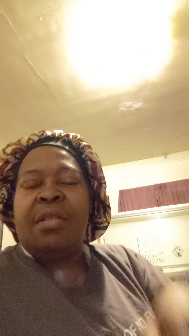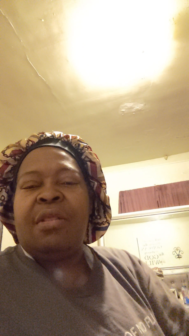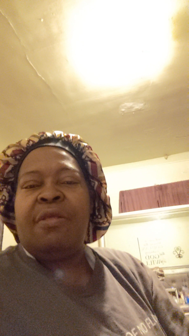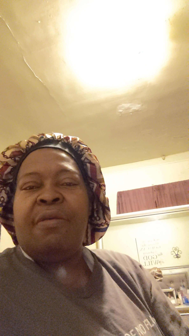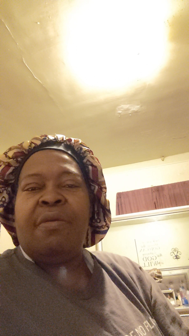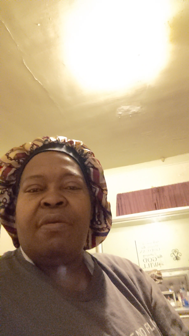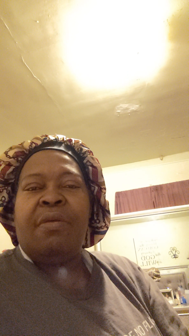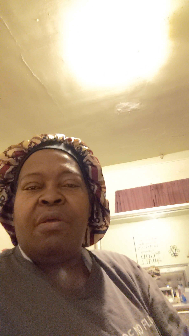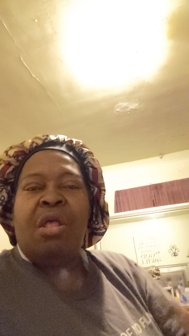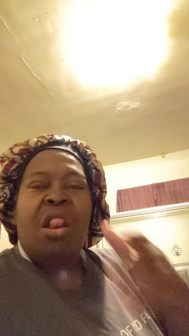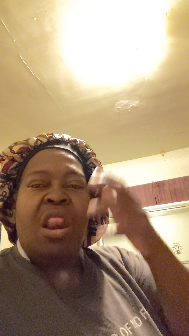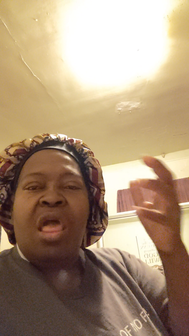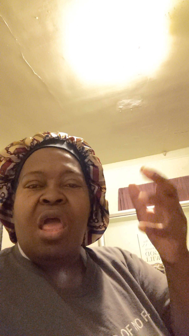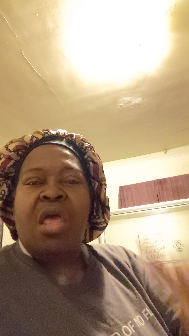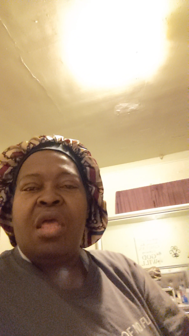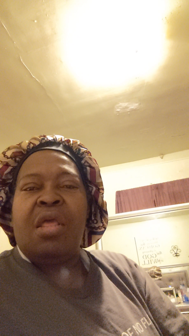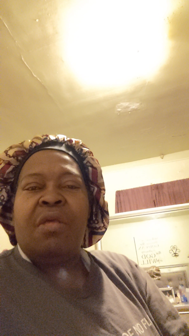a lot